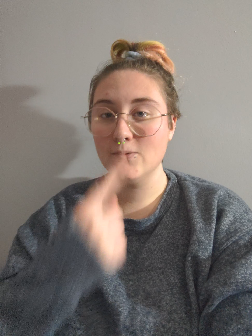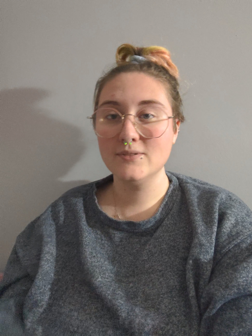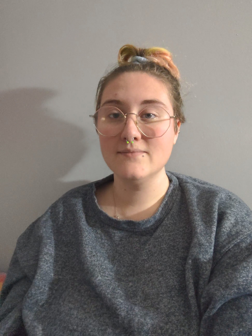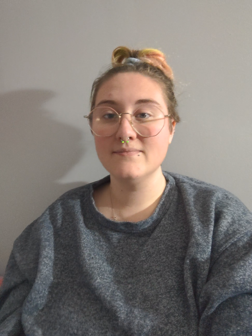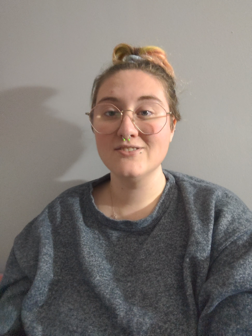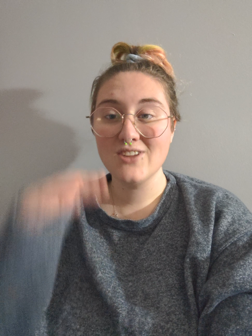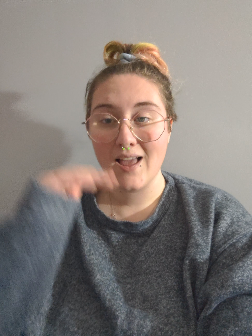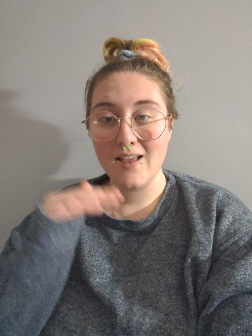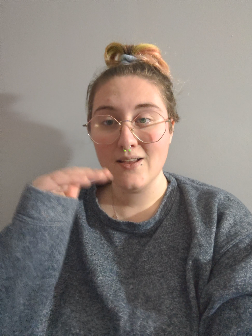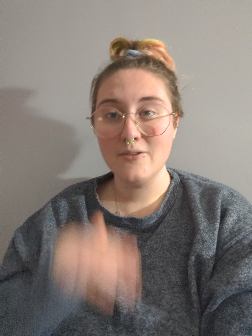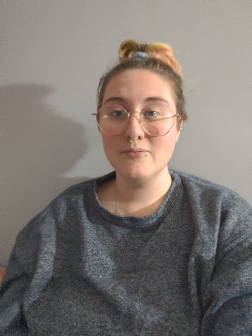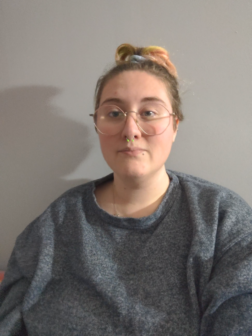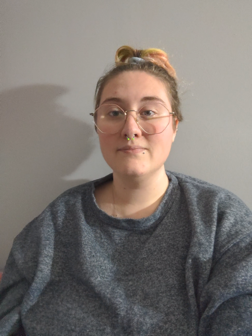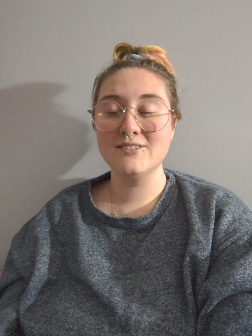child